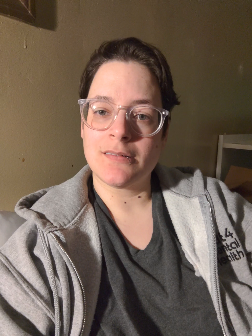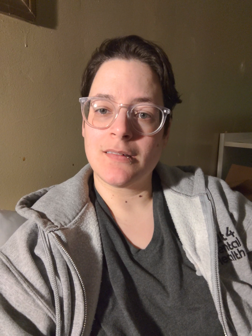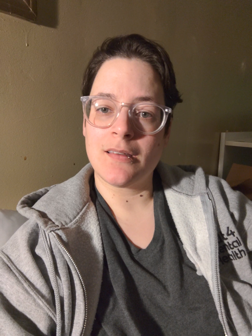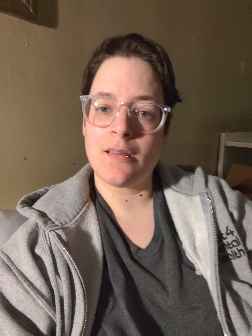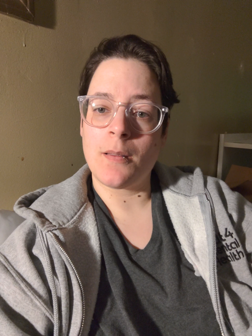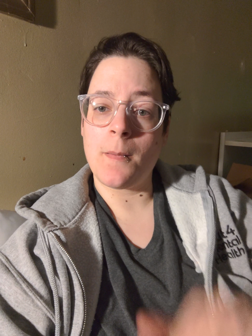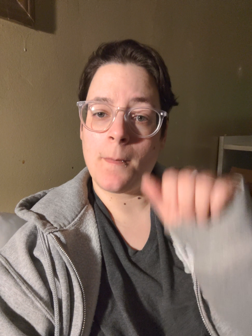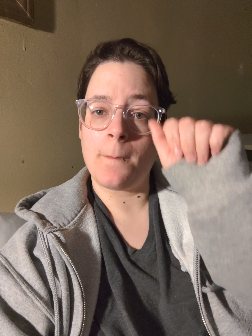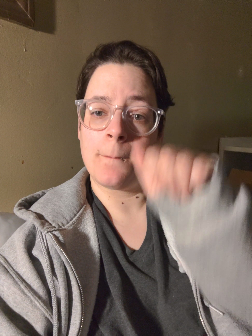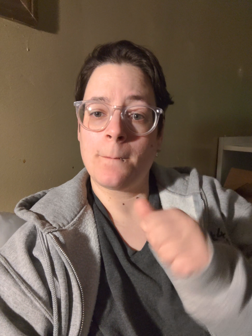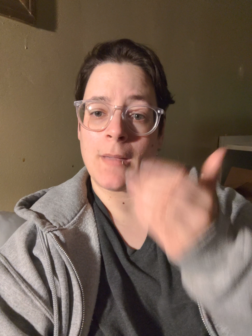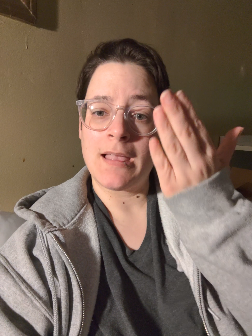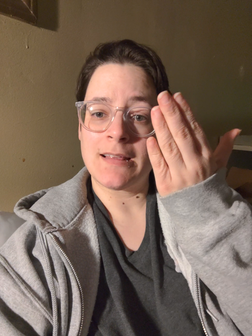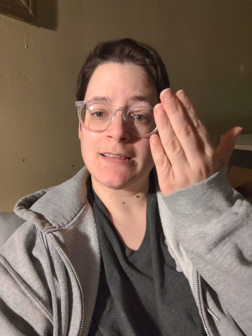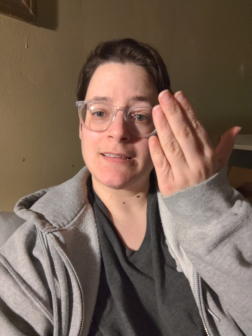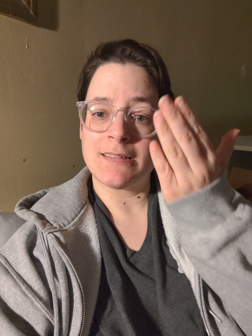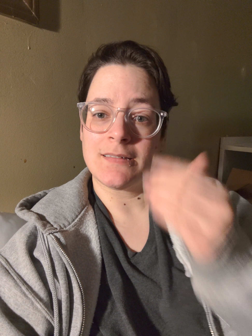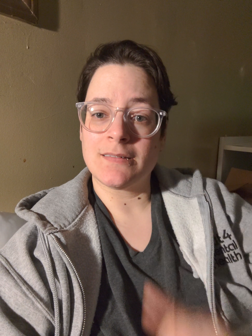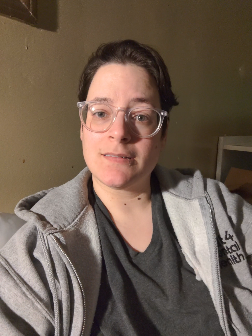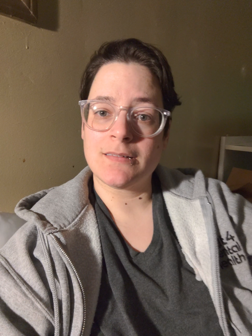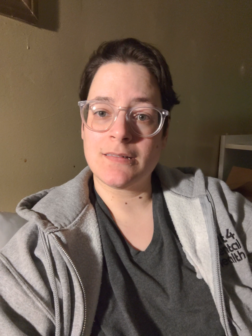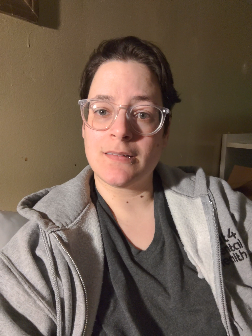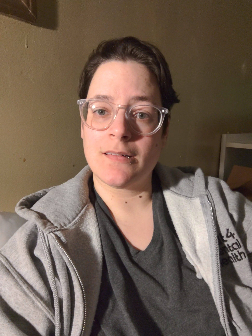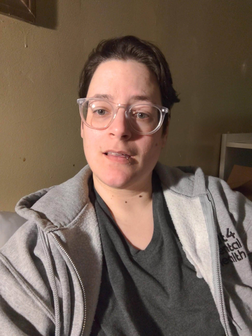mitten